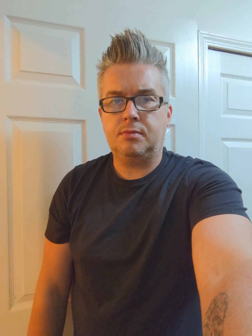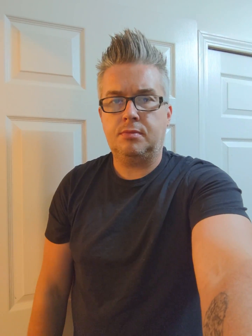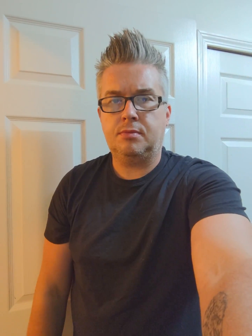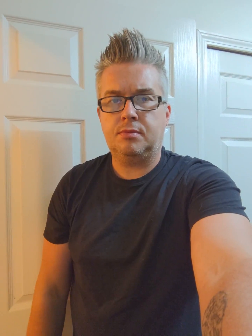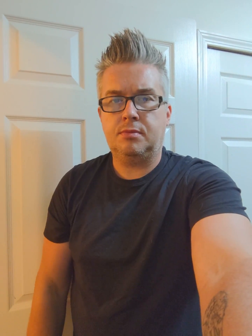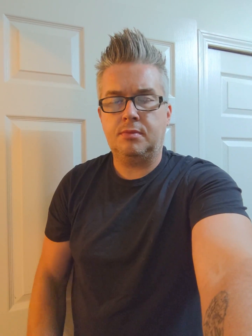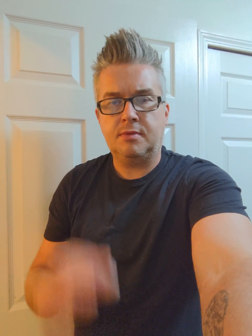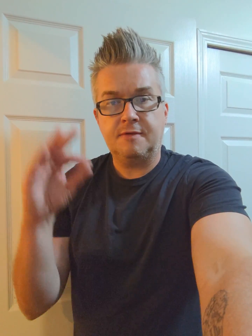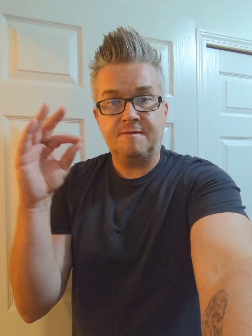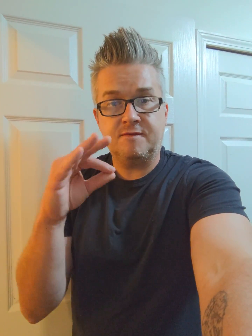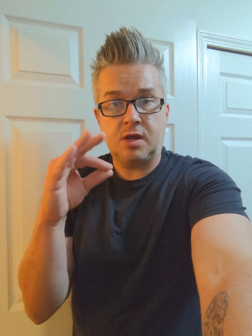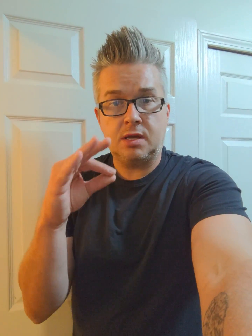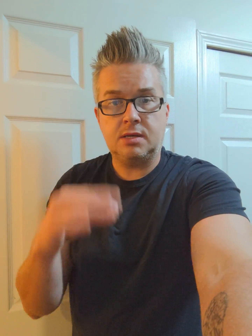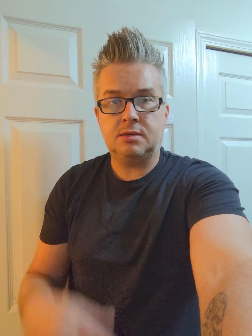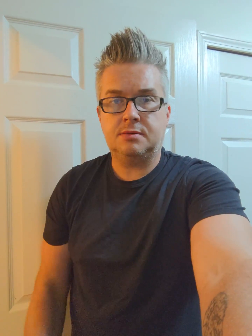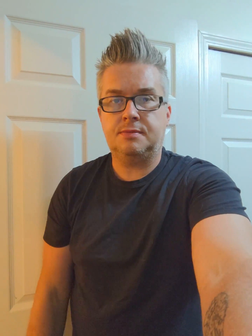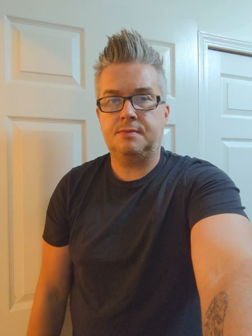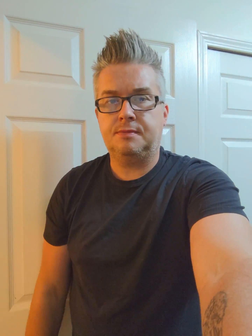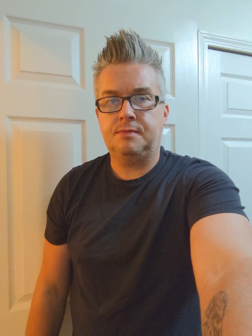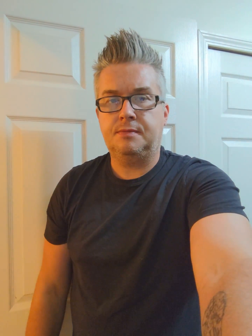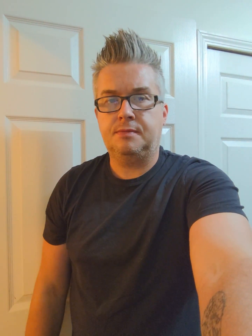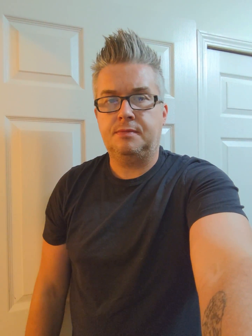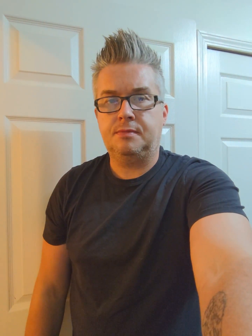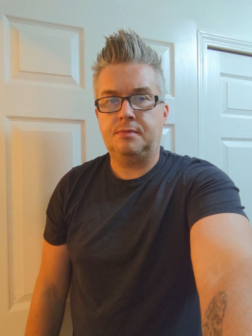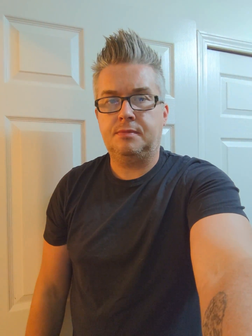fit